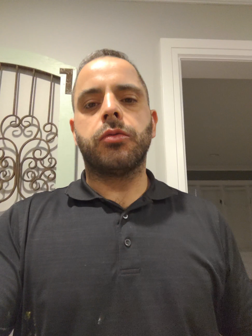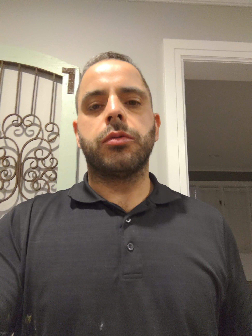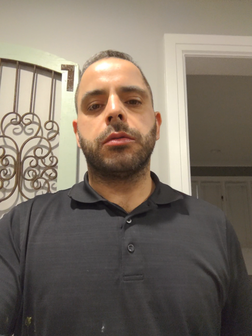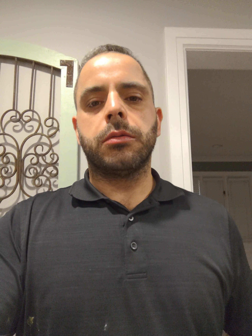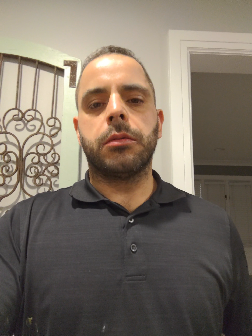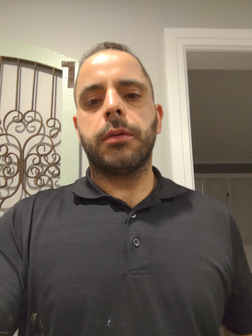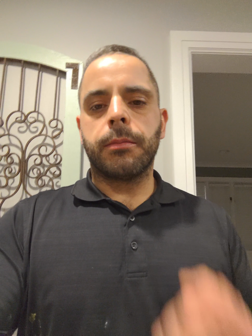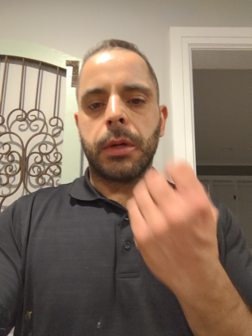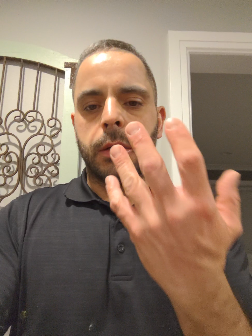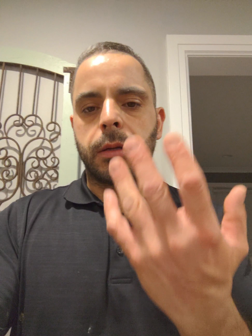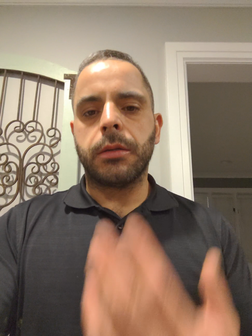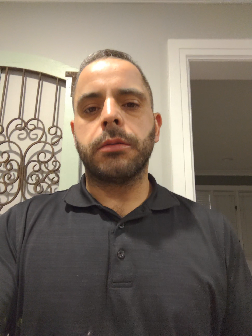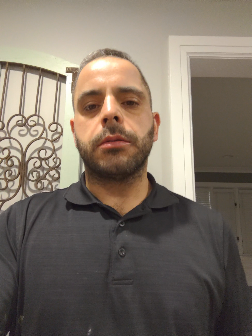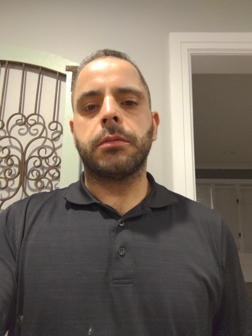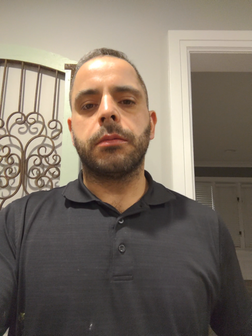many